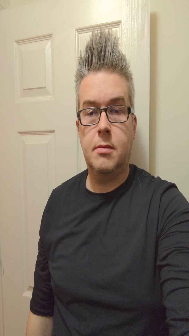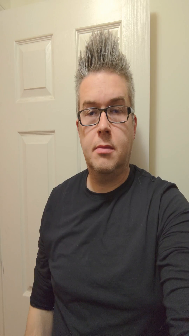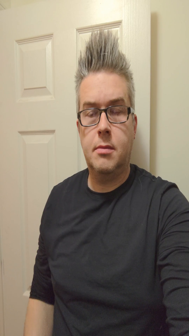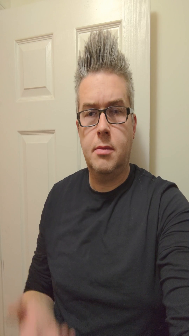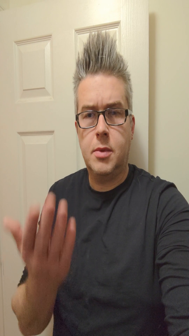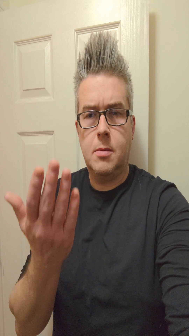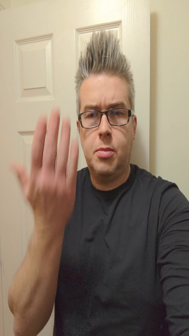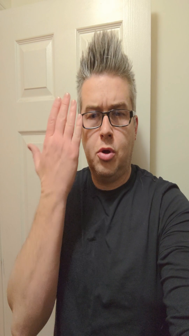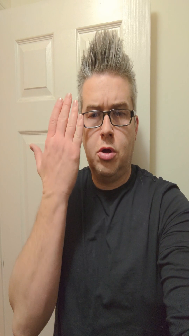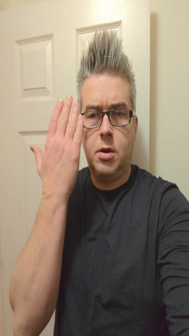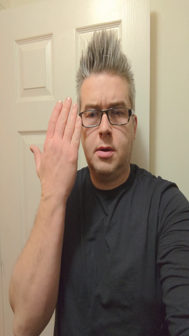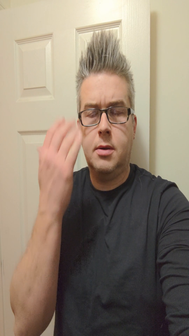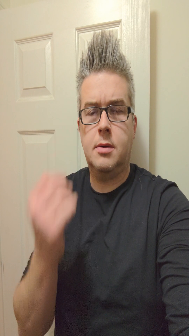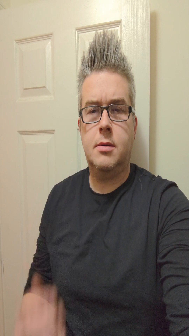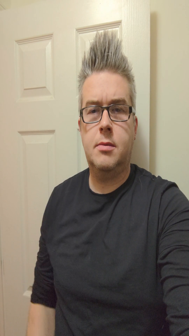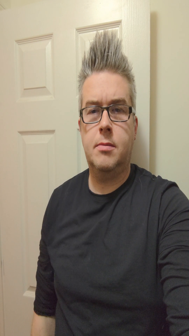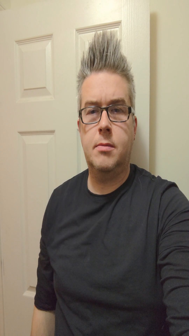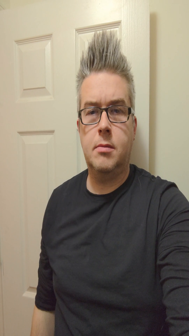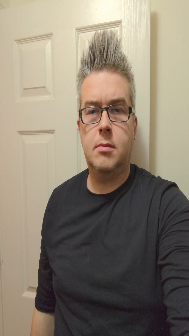morning